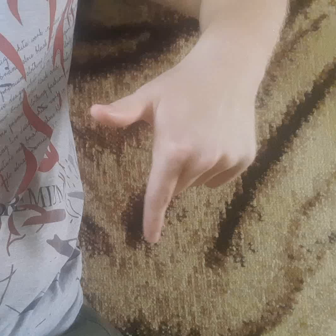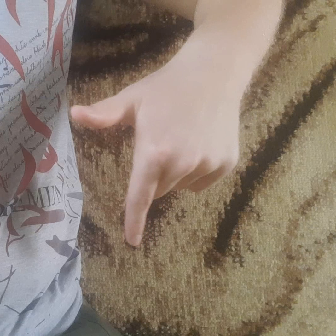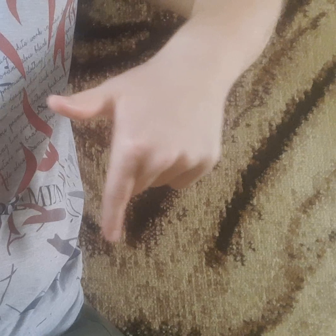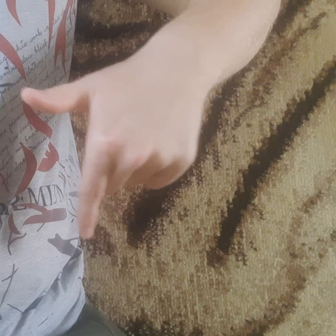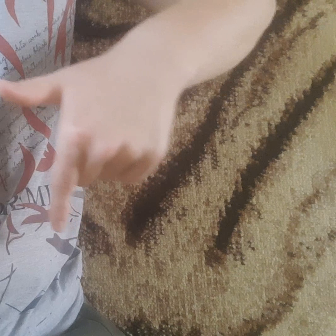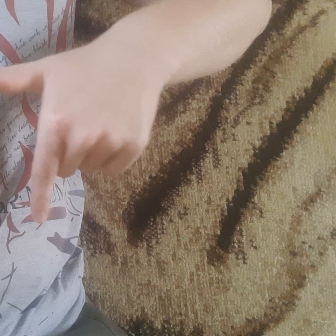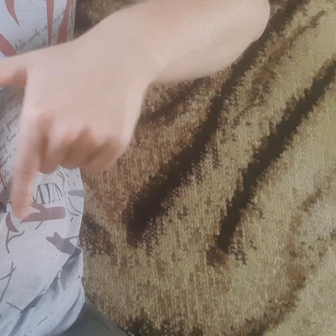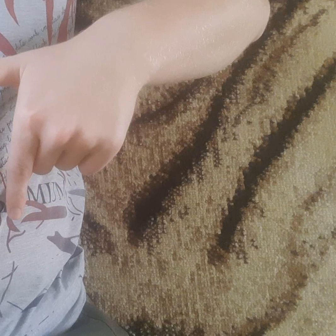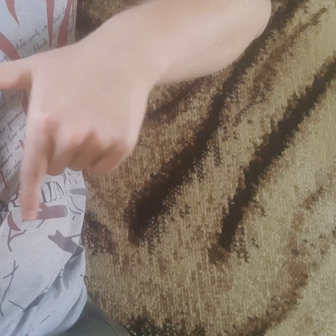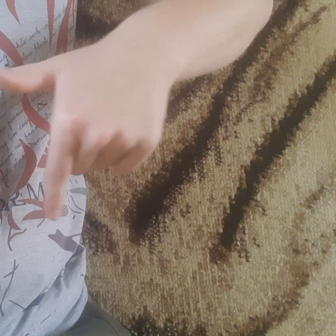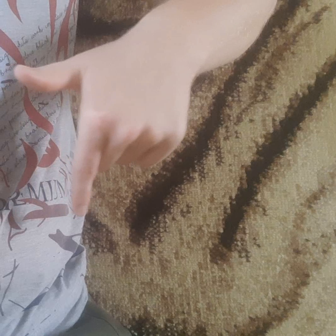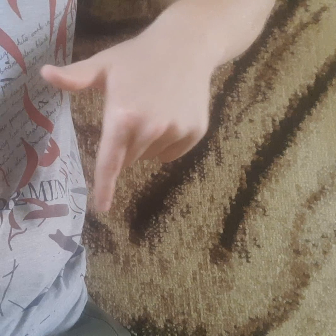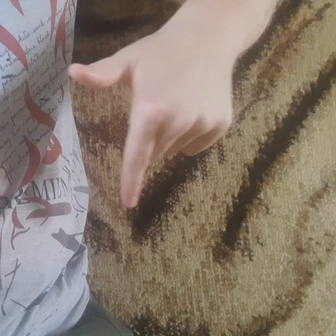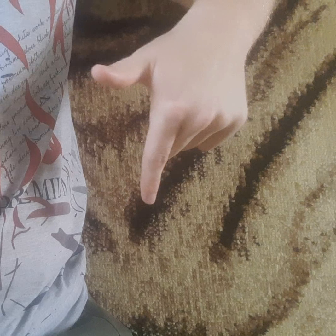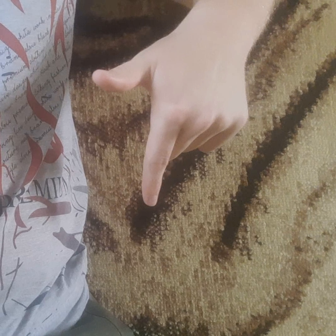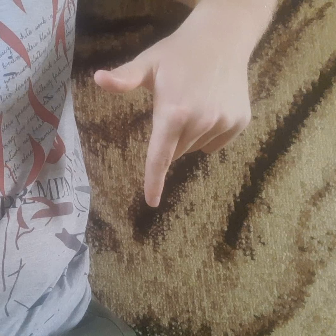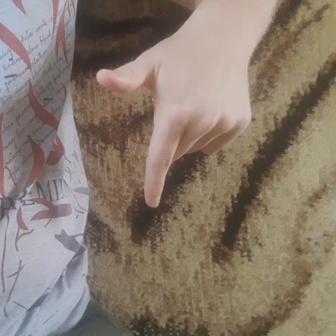Ґ